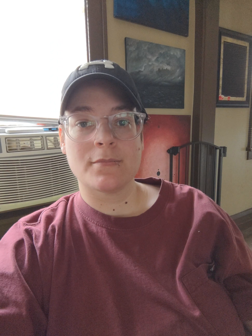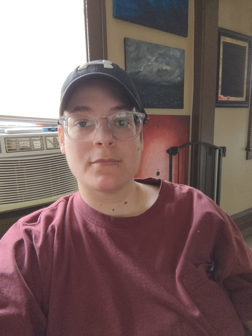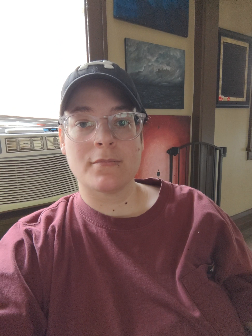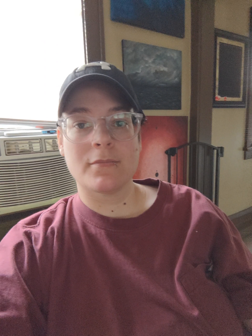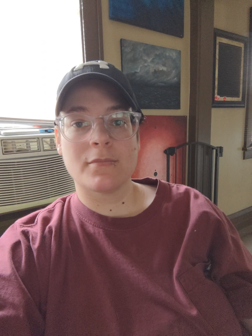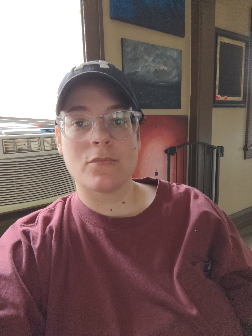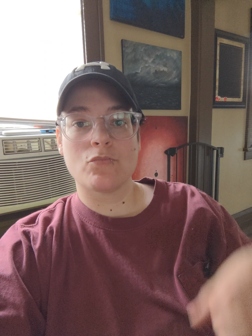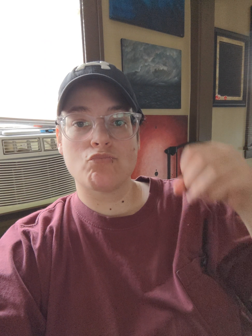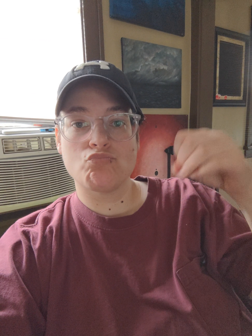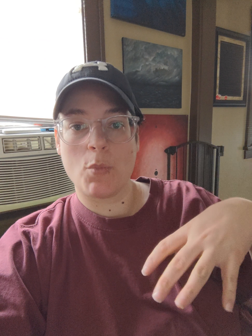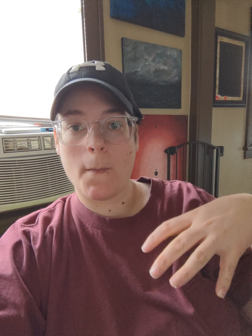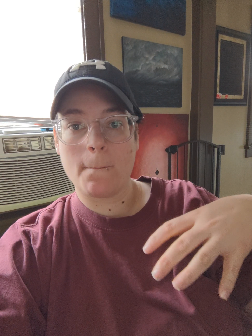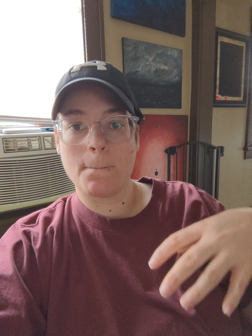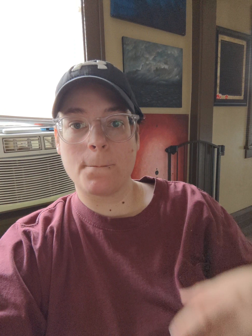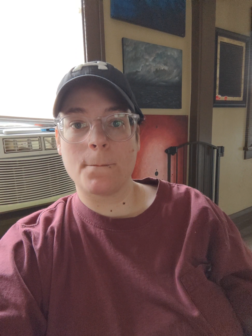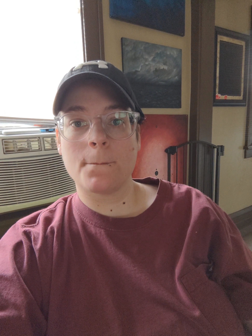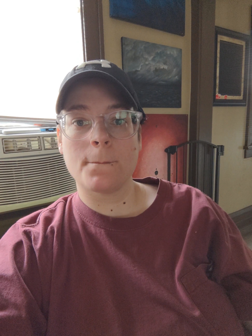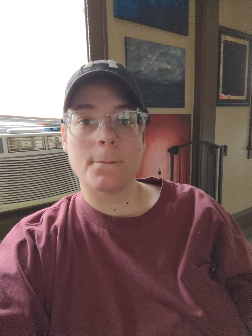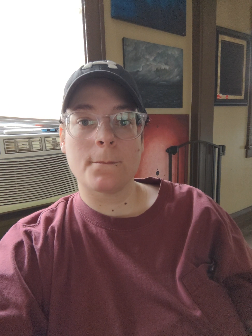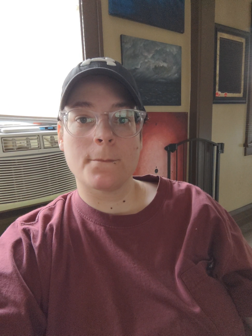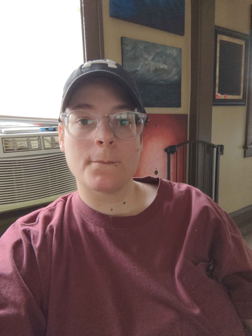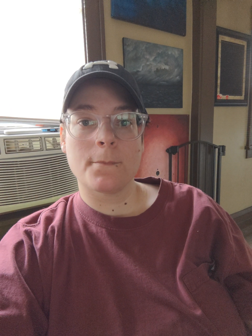drop